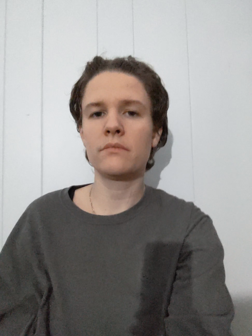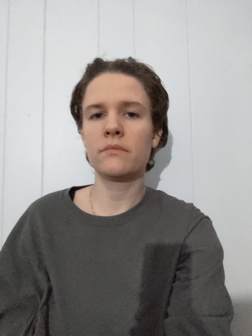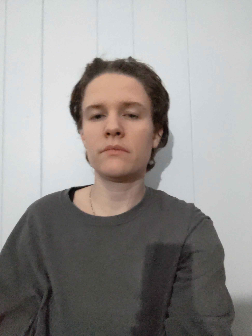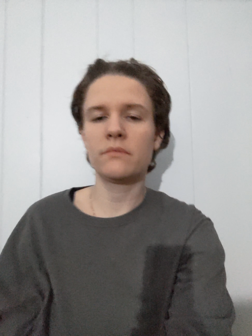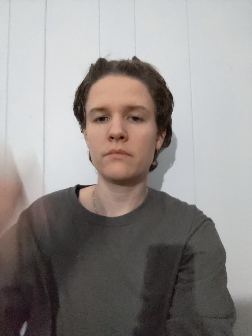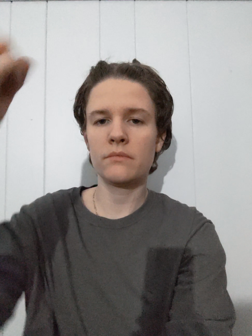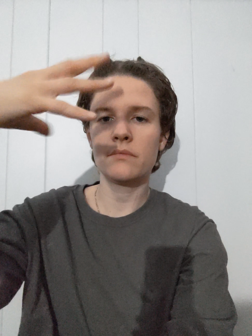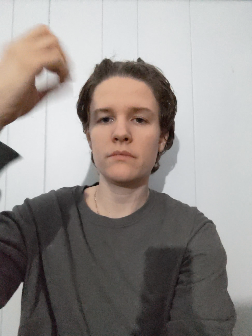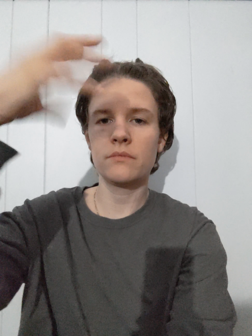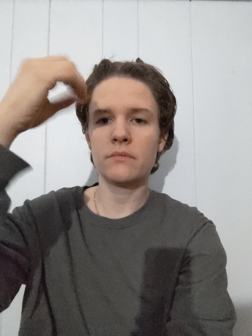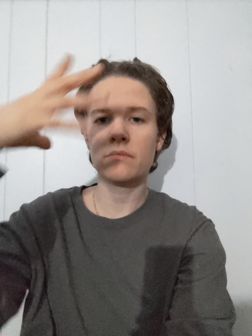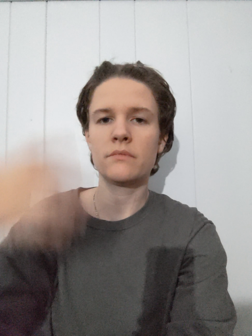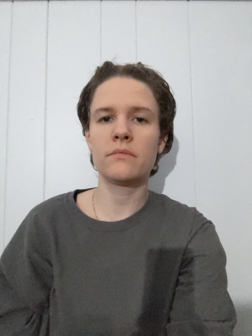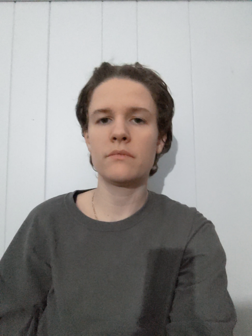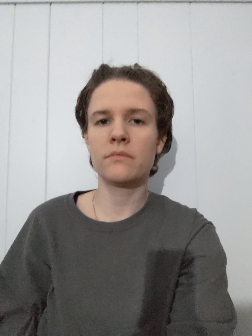shower